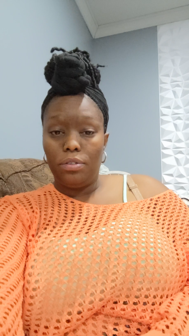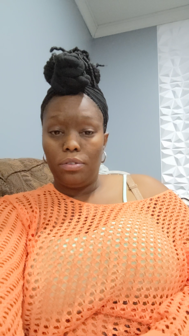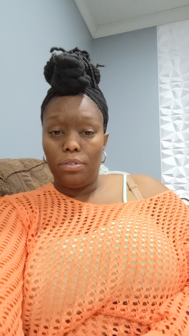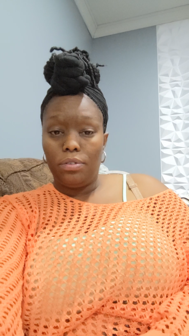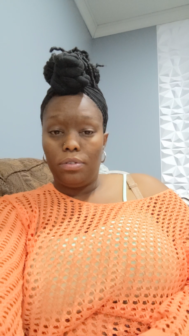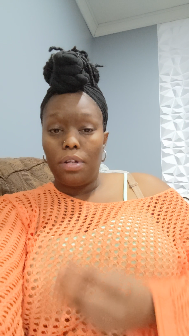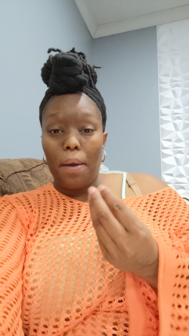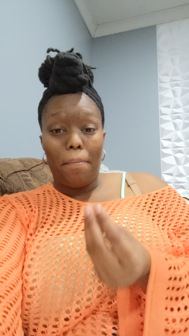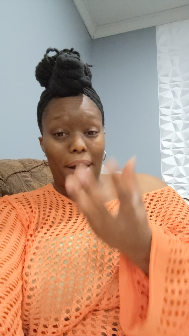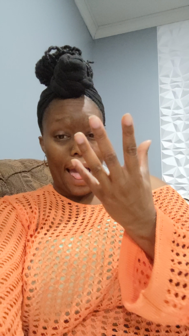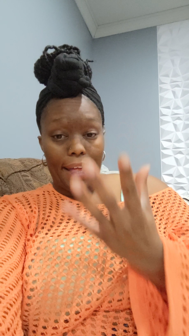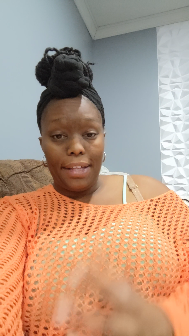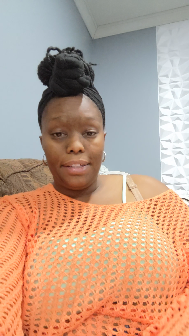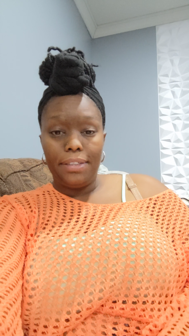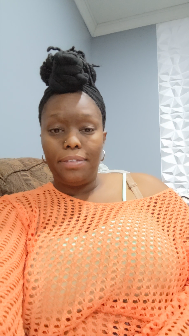plants